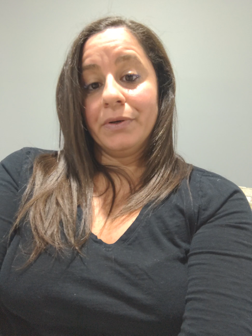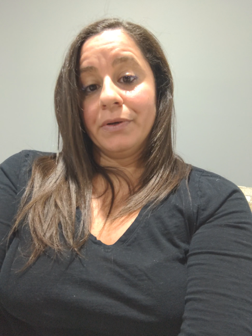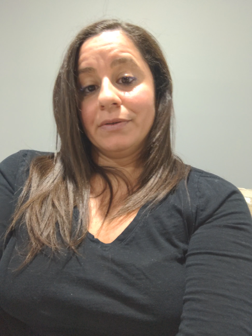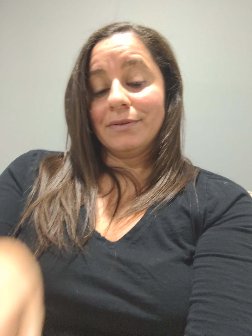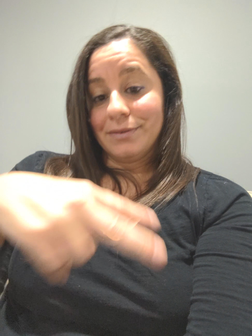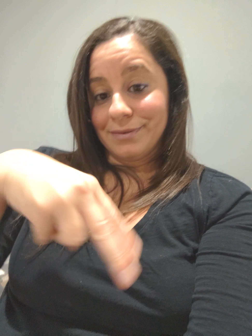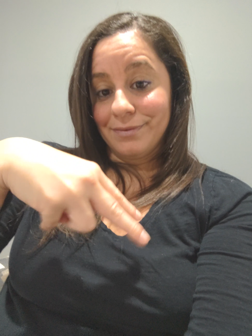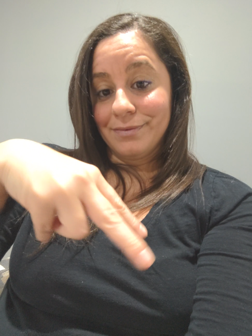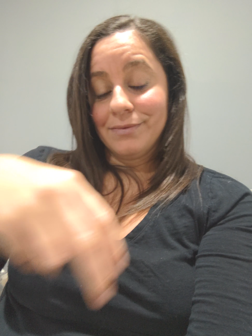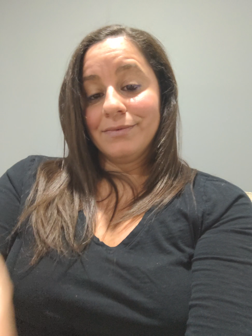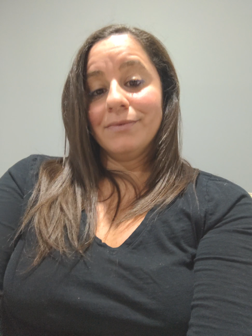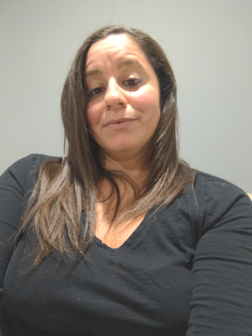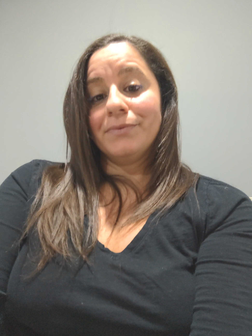dance